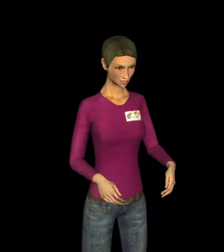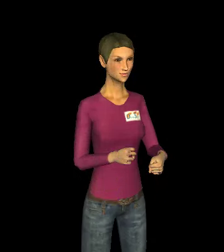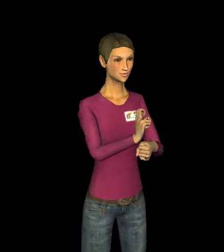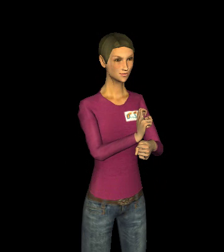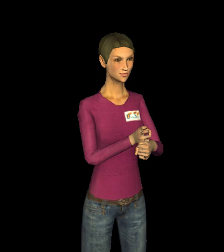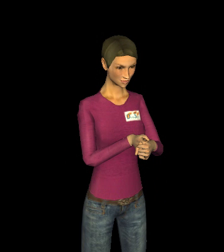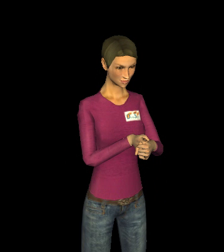صعب